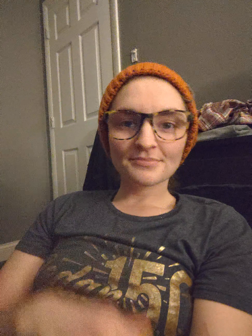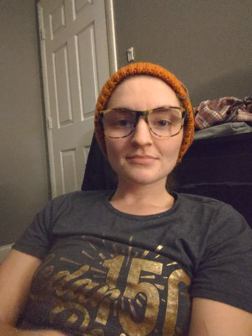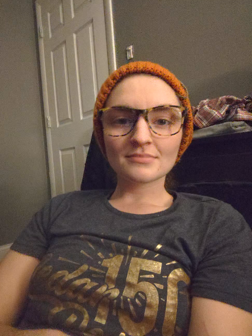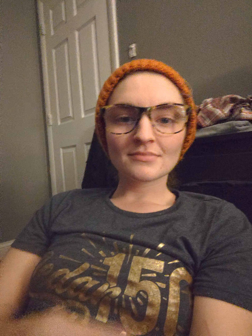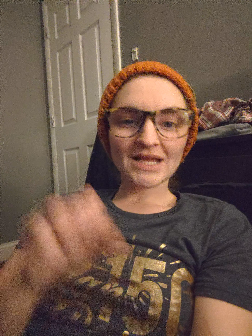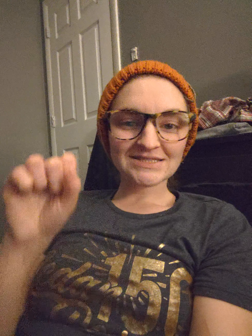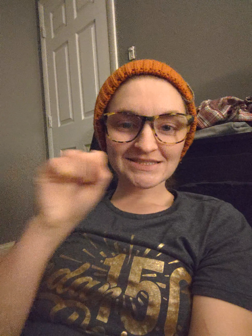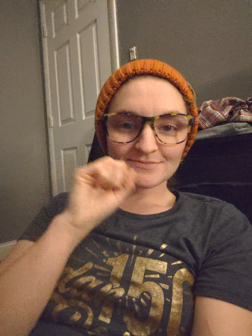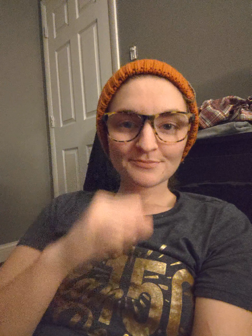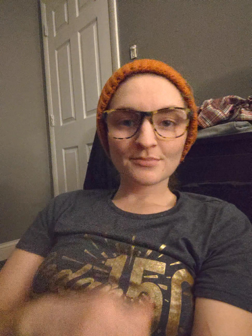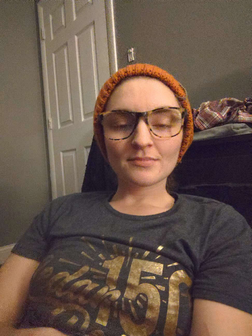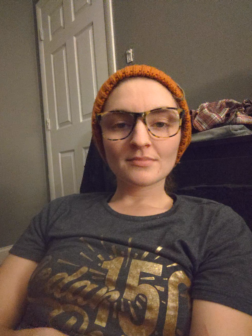carrot